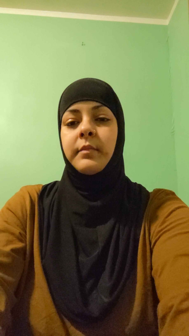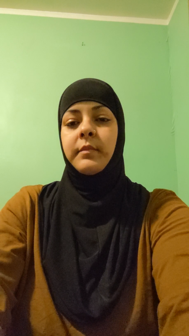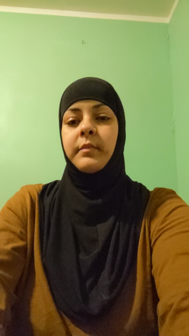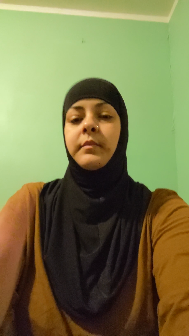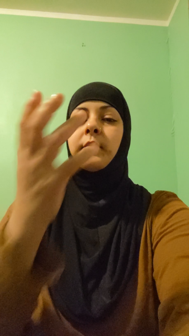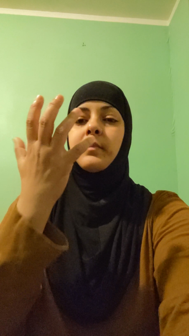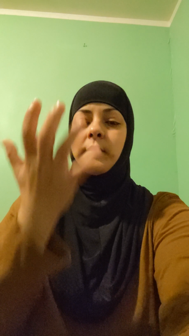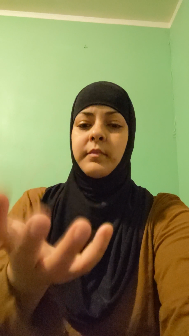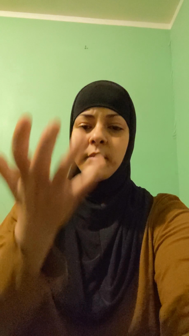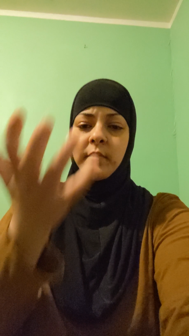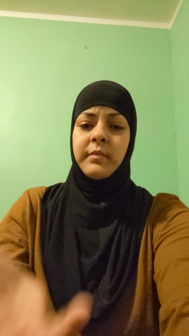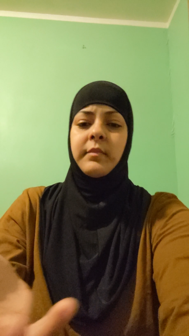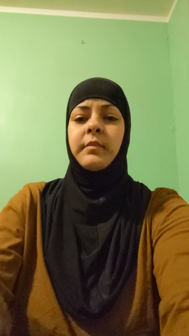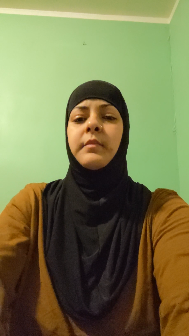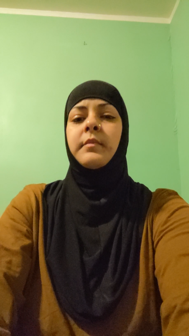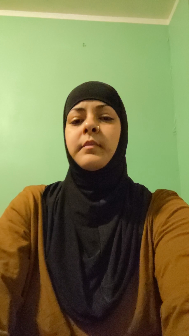heavy